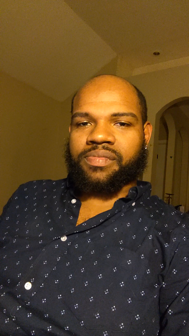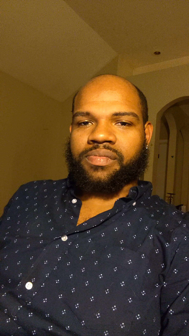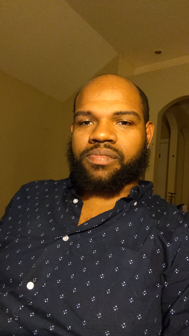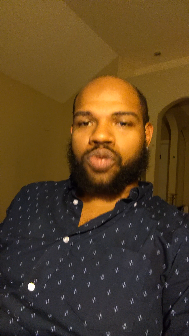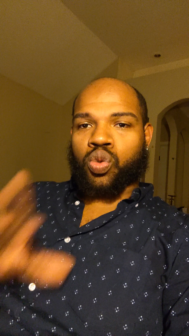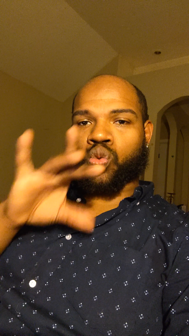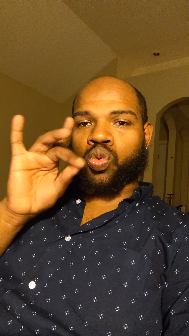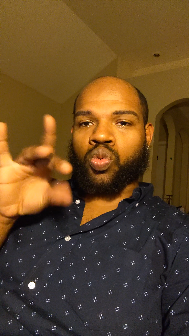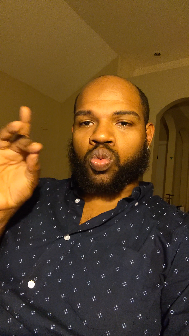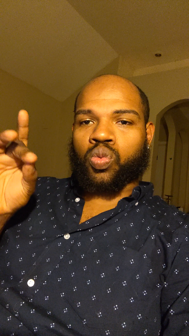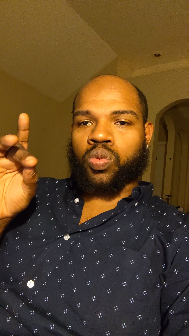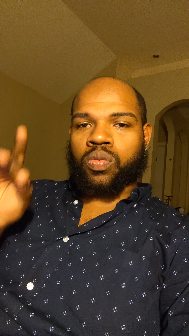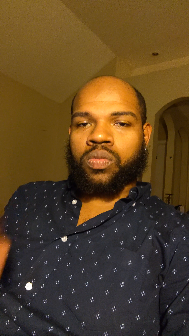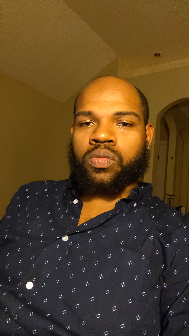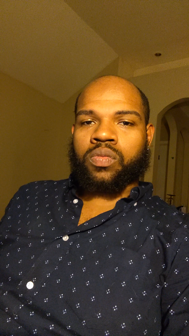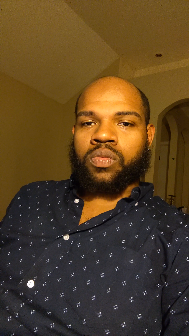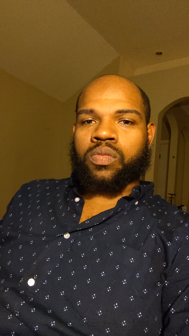choose